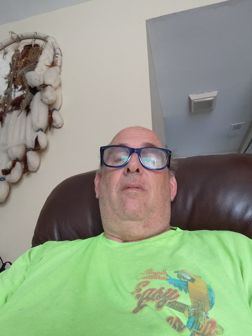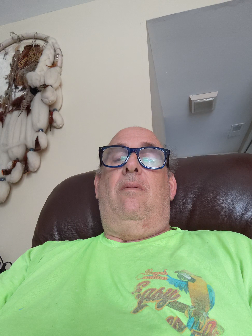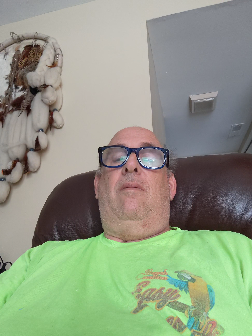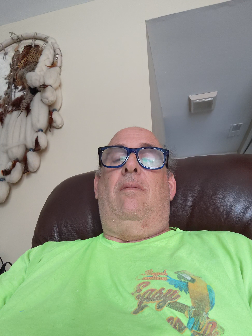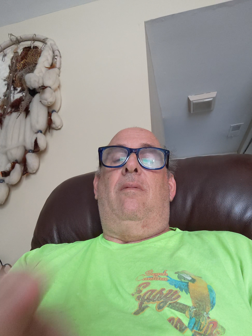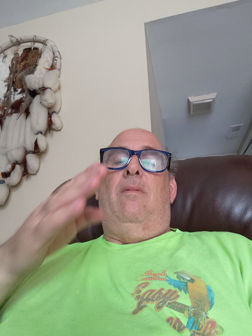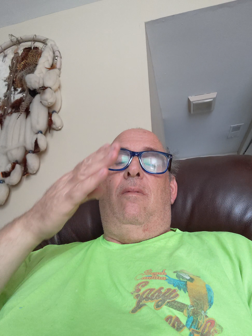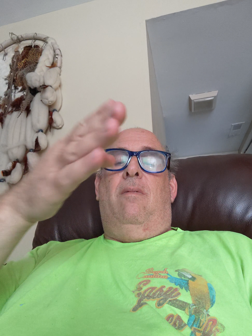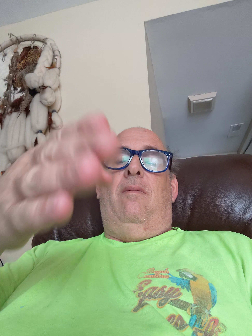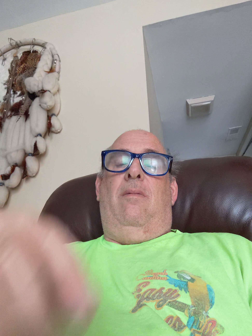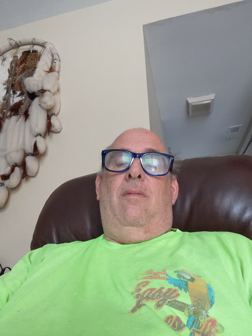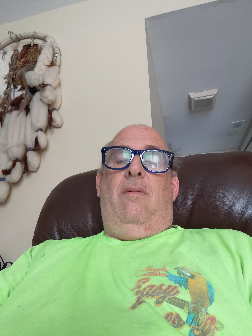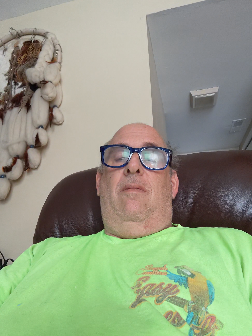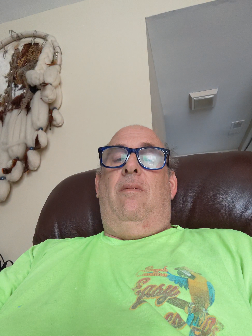after